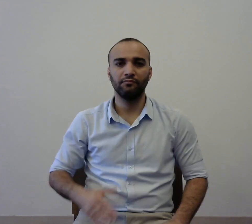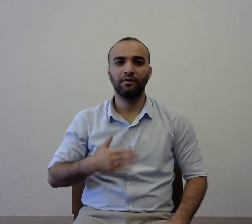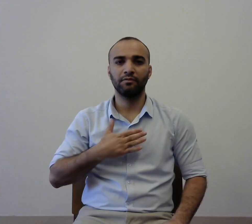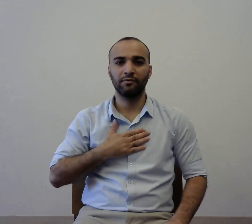mən